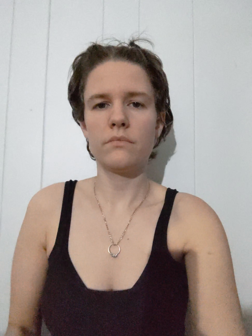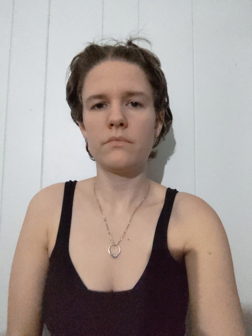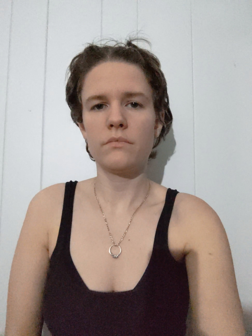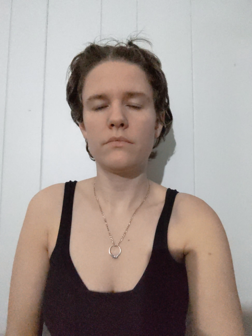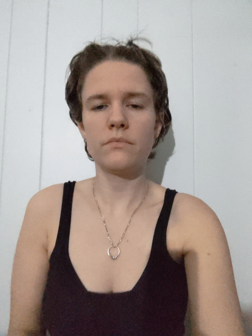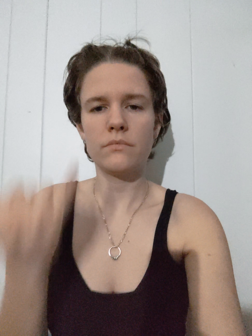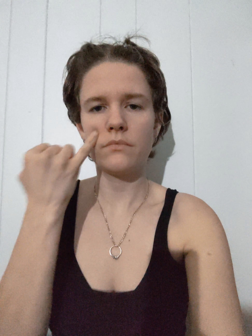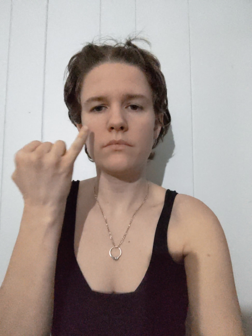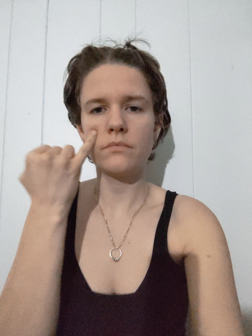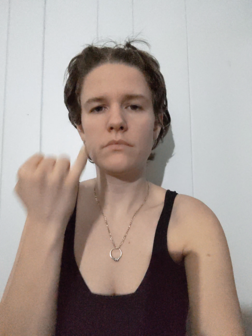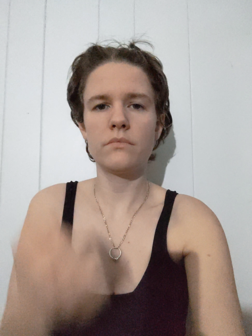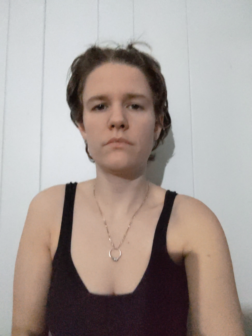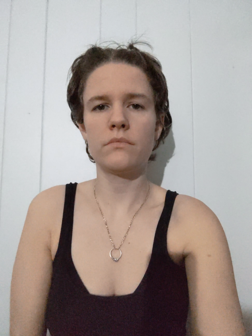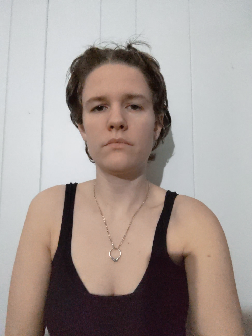if